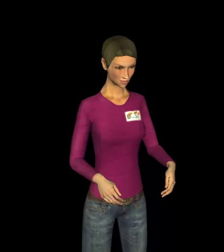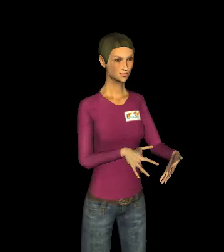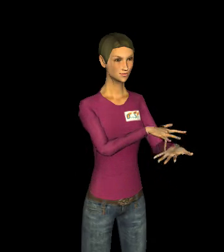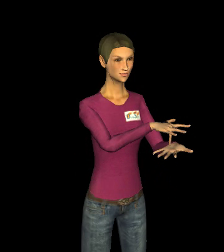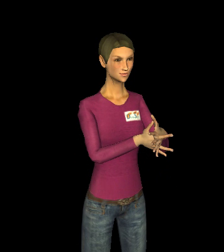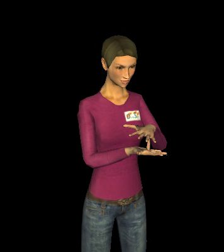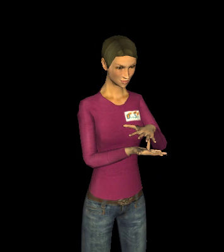كل شيء